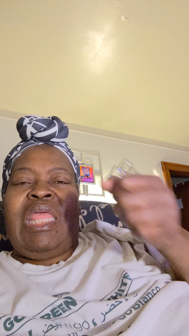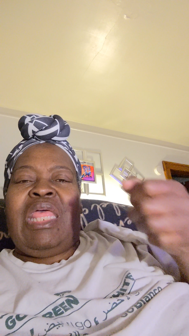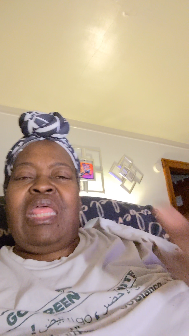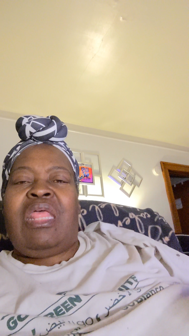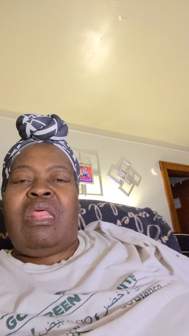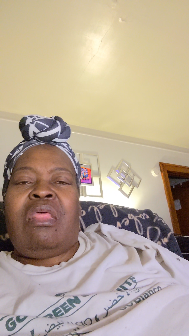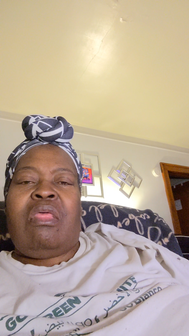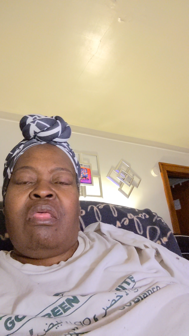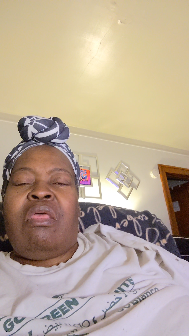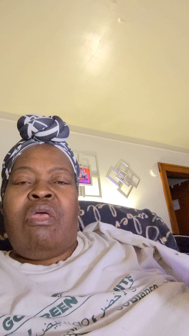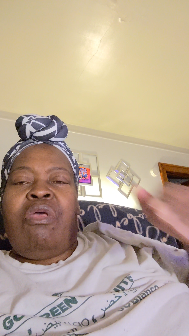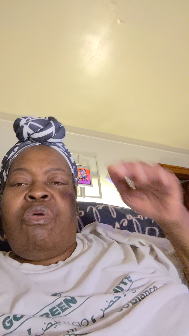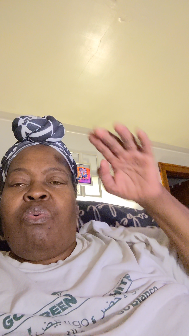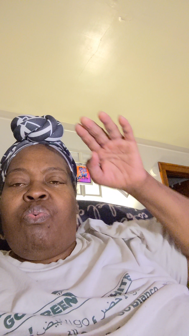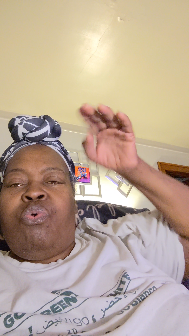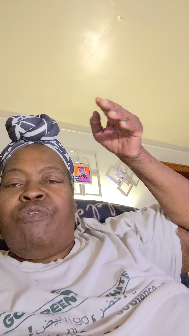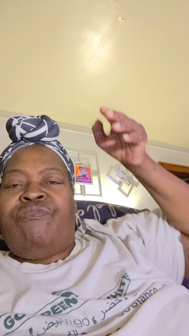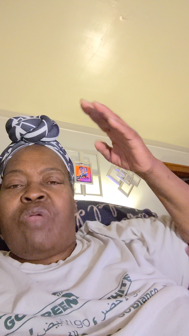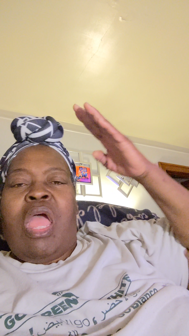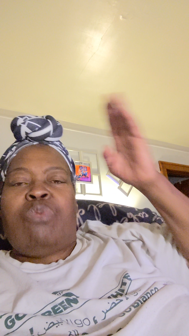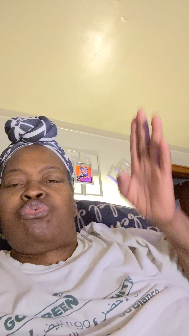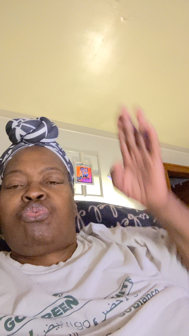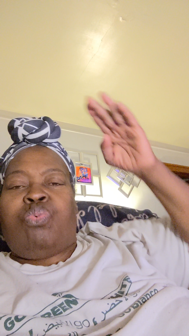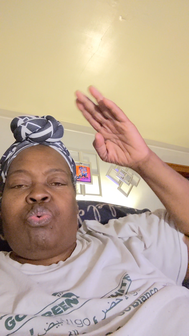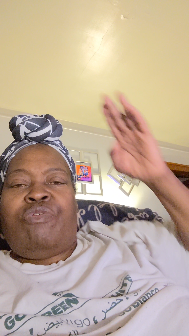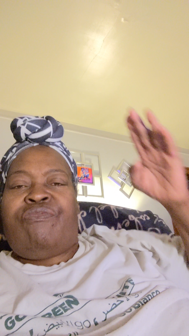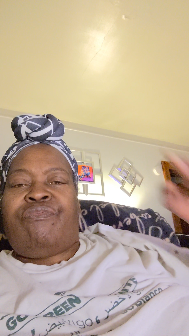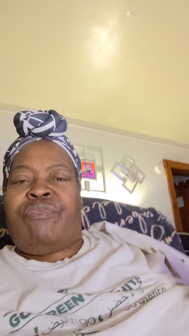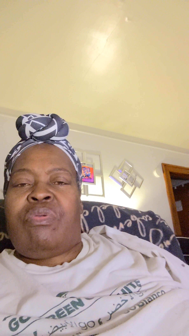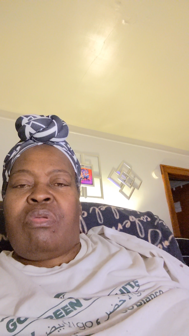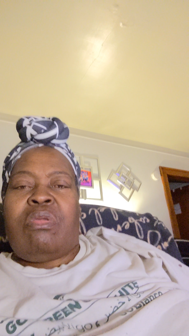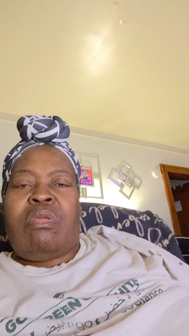roof